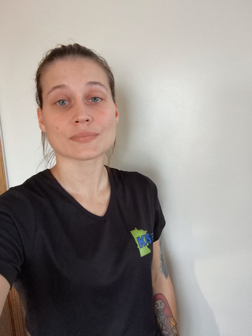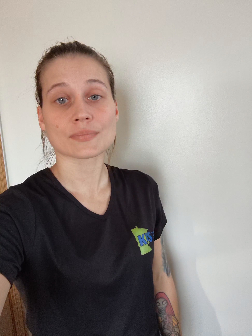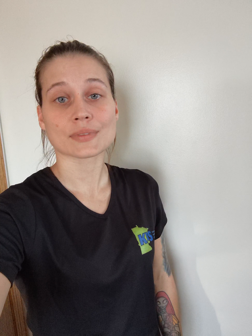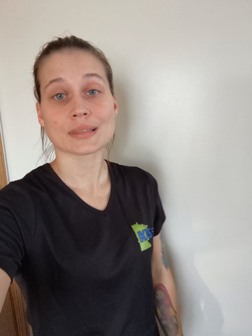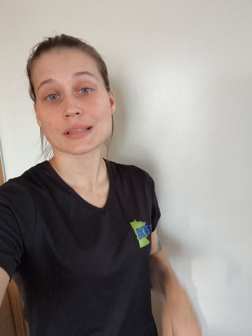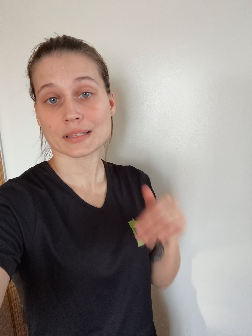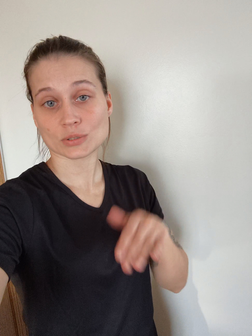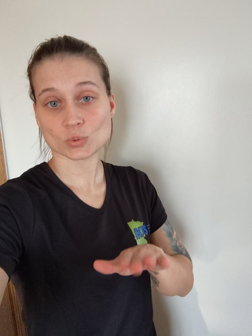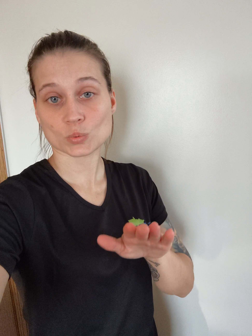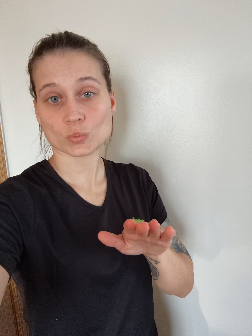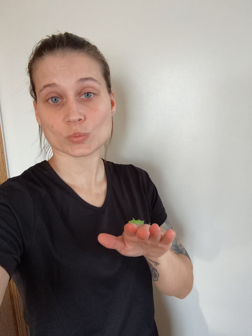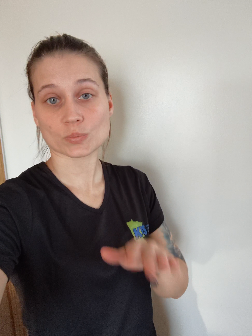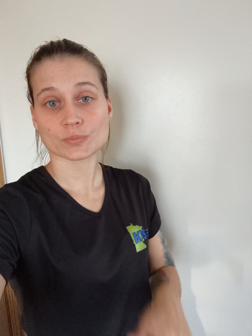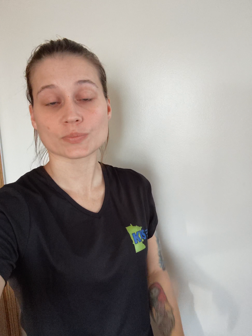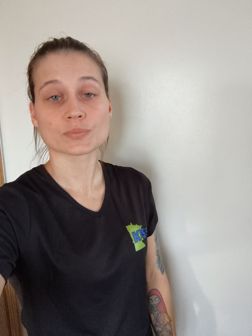into